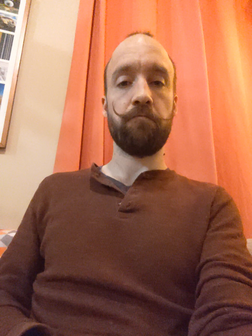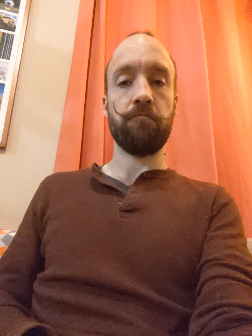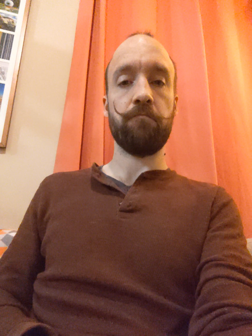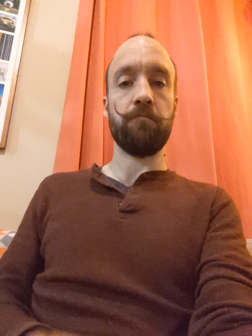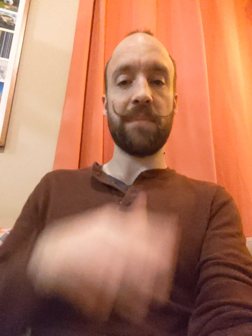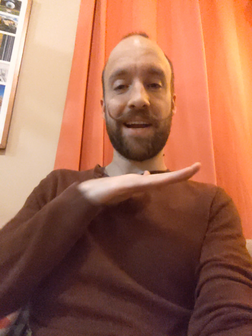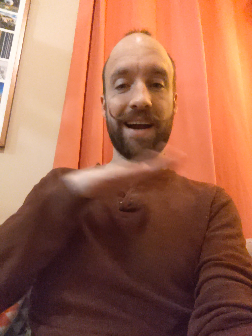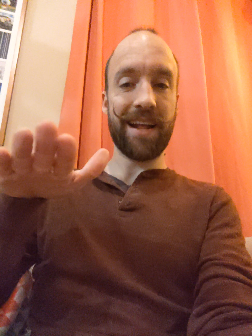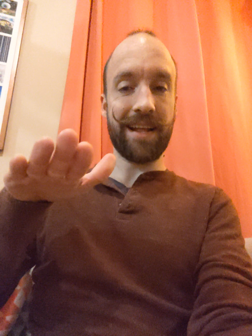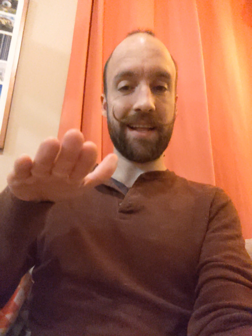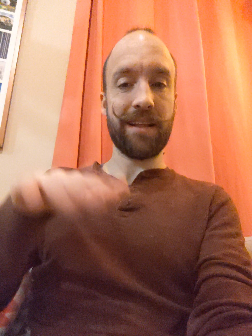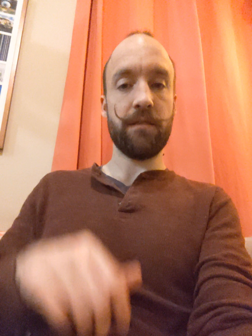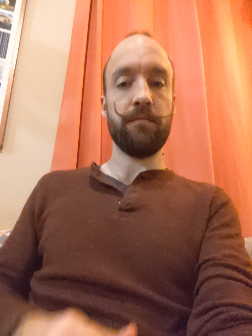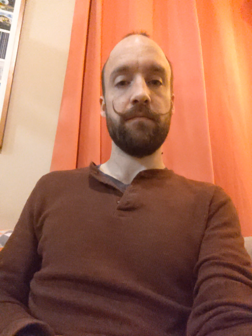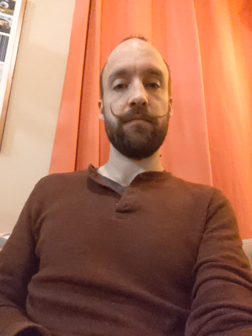clean